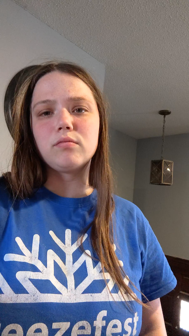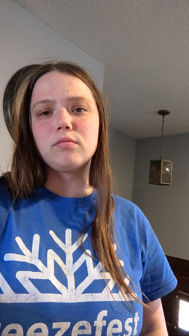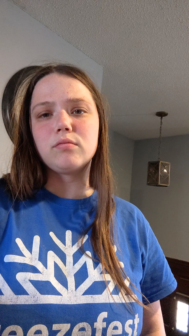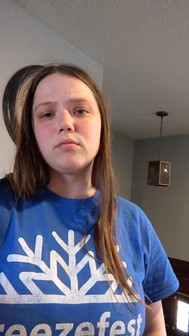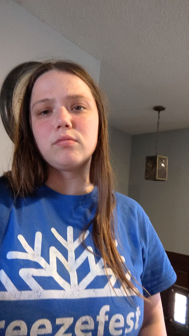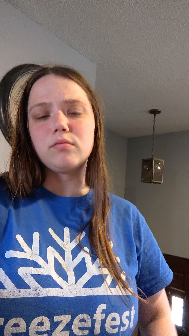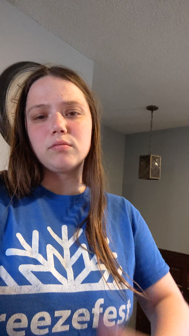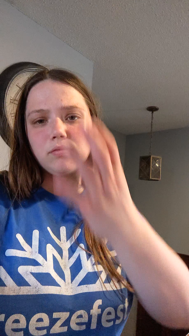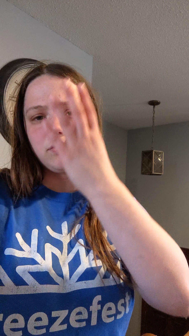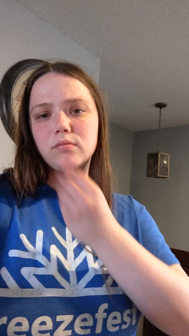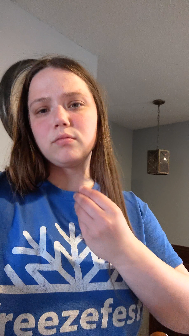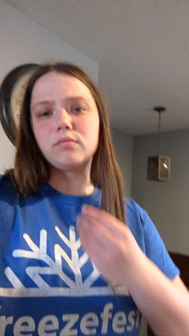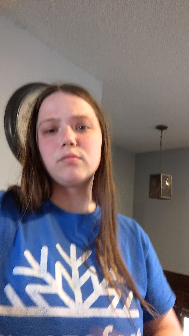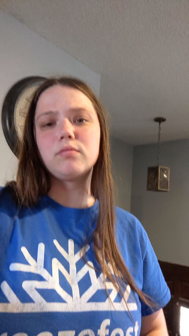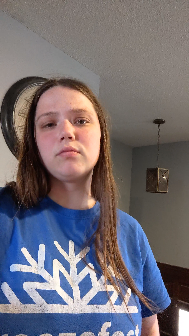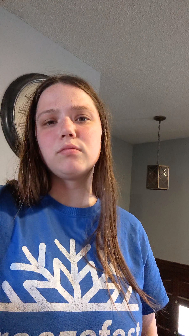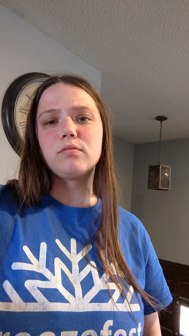asleep